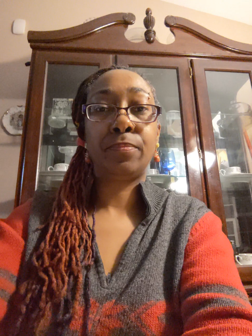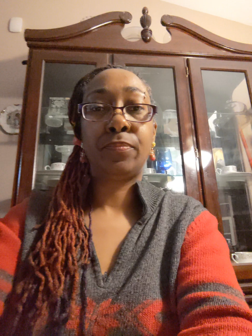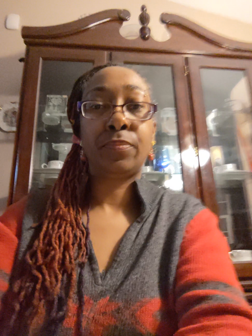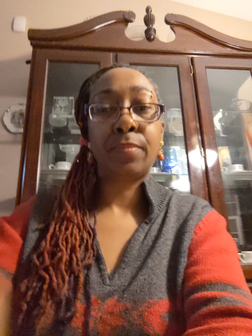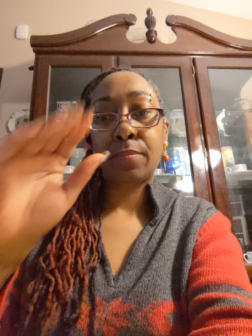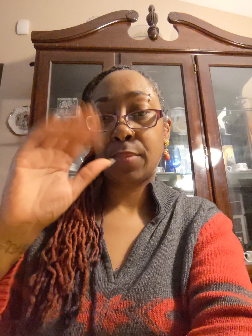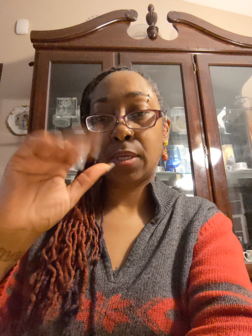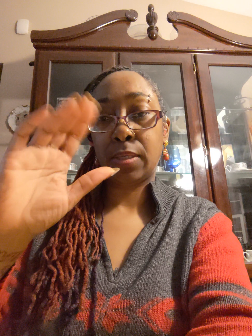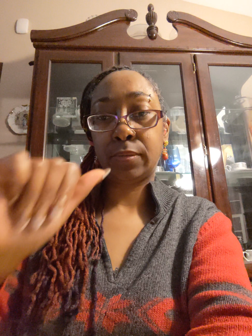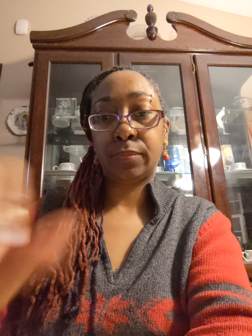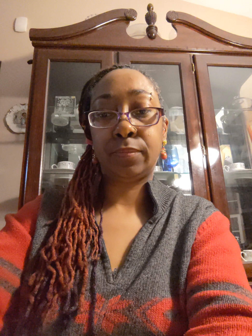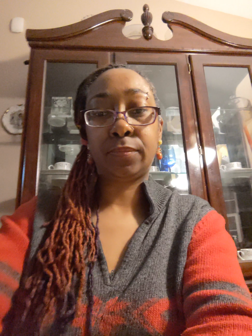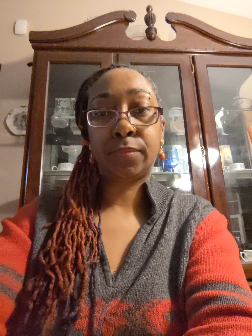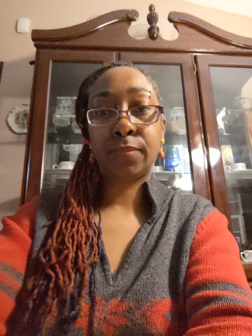bye